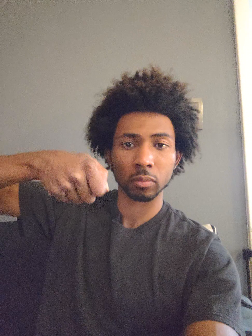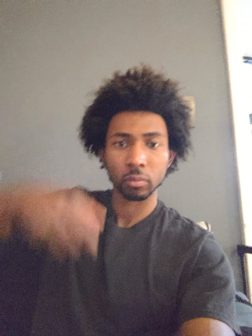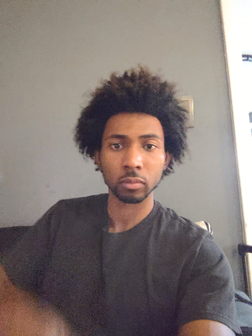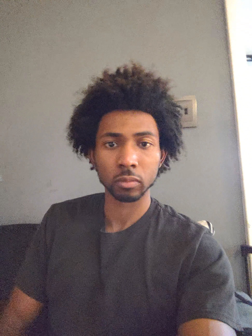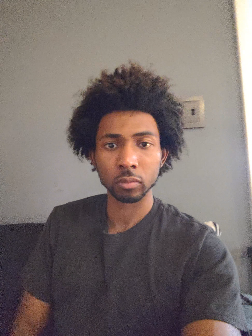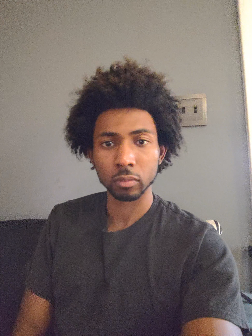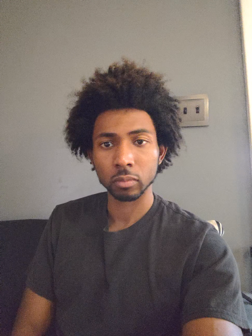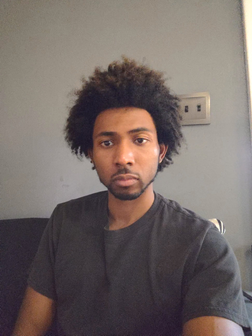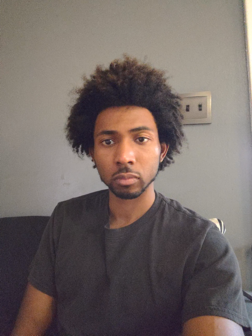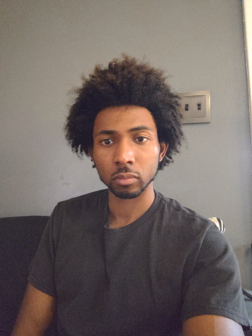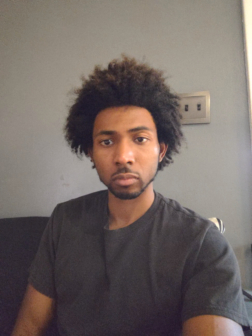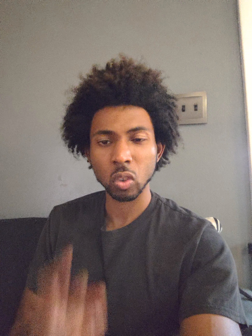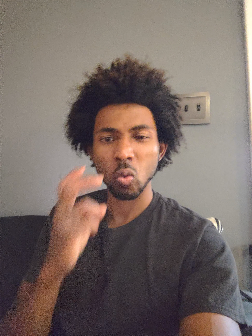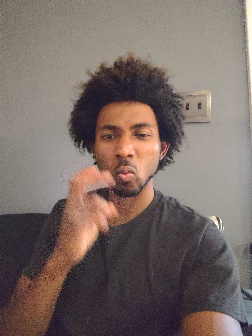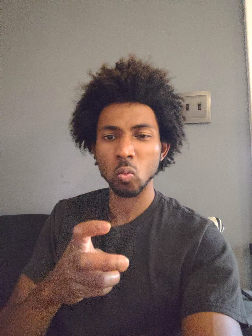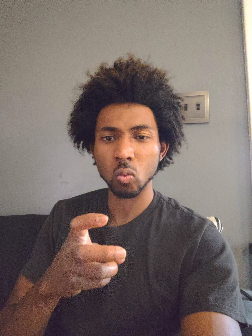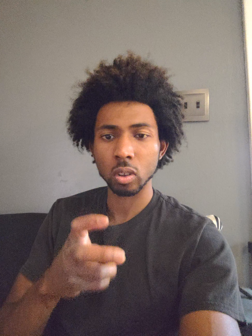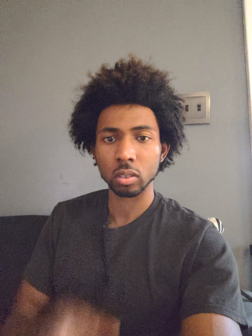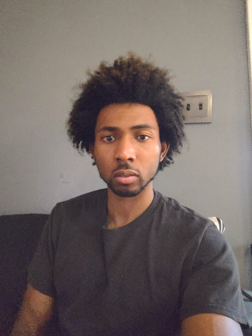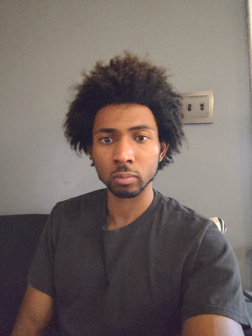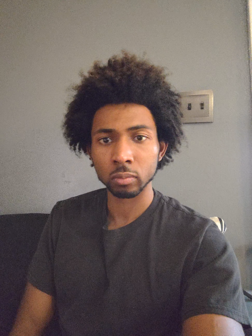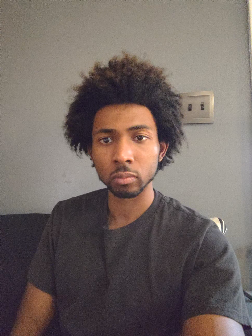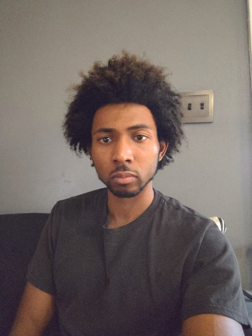hard